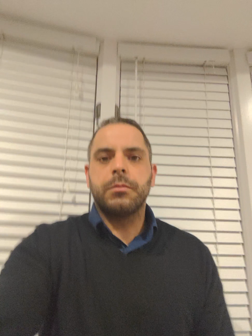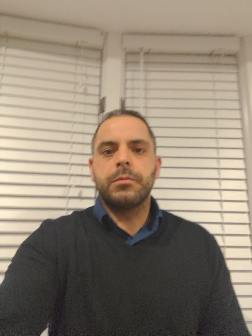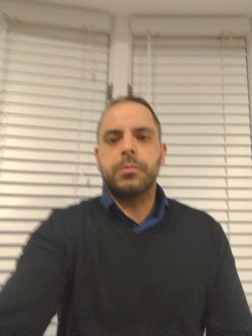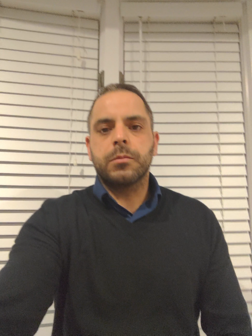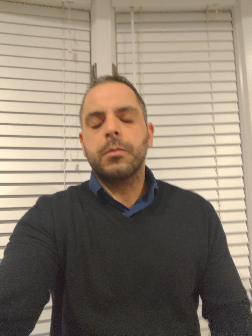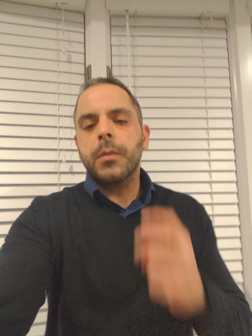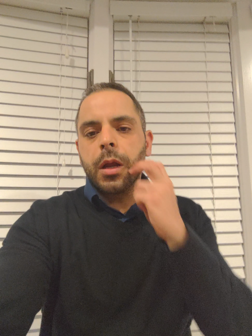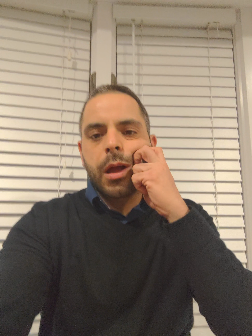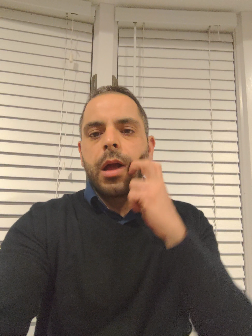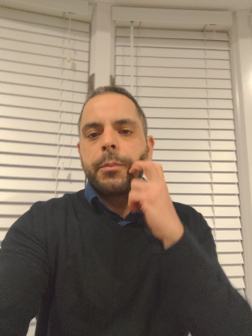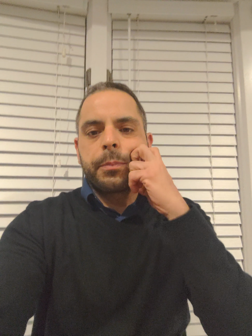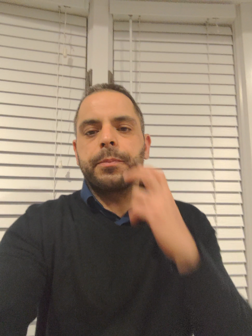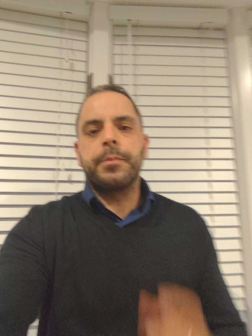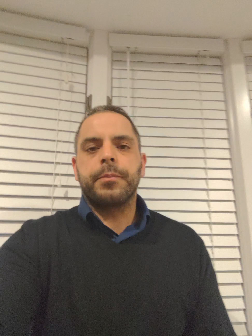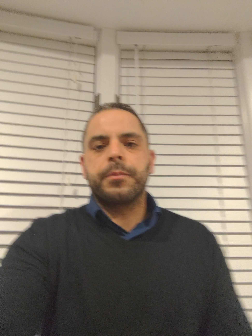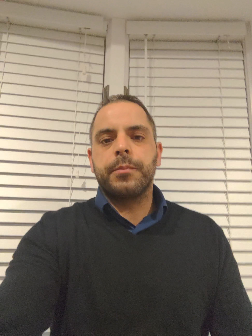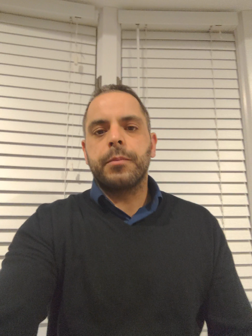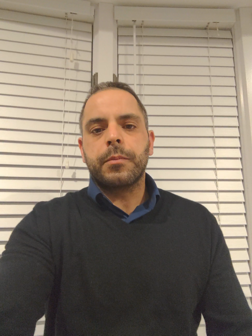gum